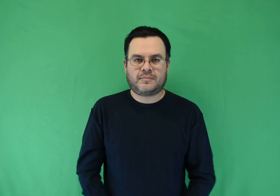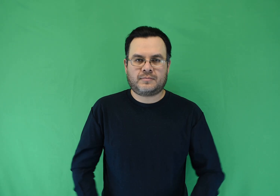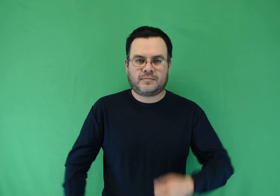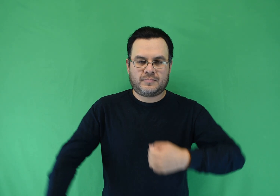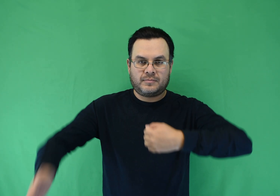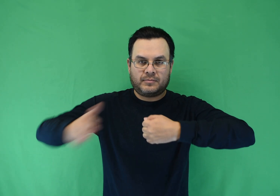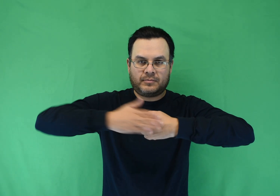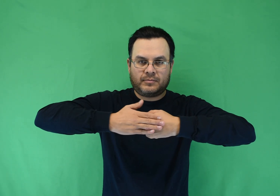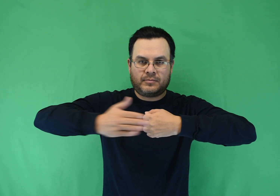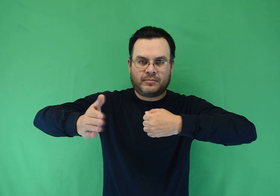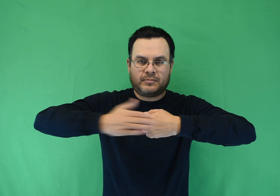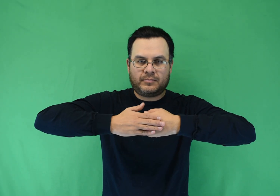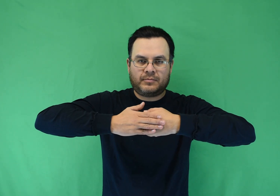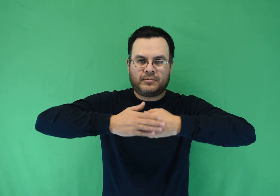próximo